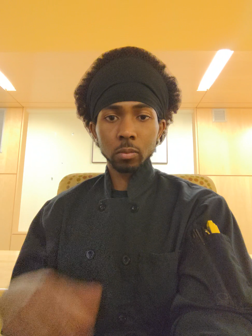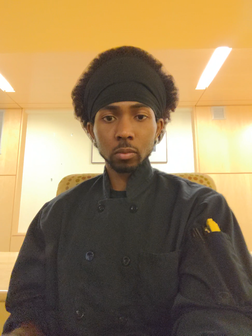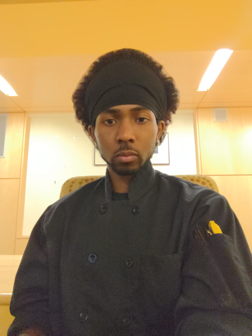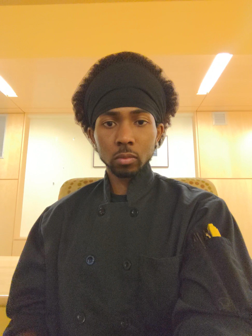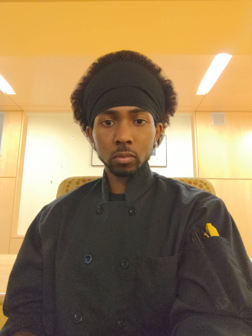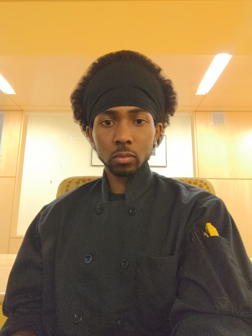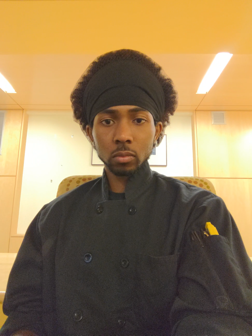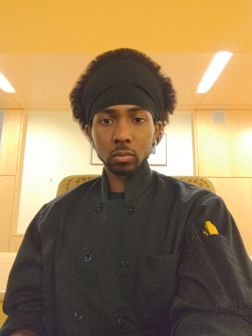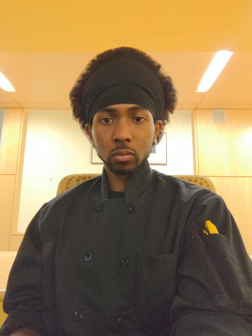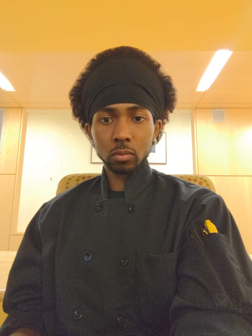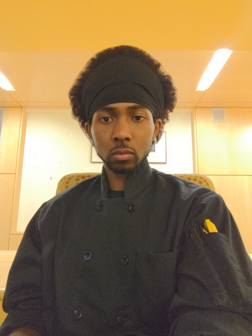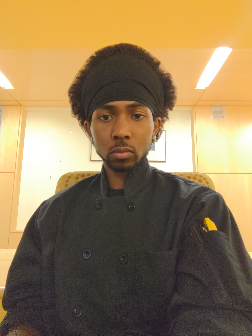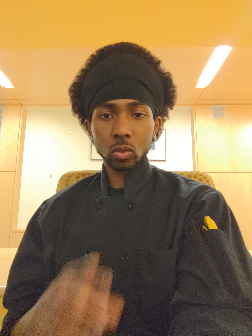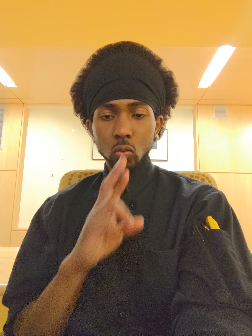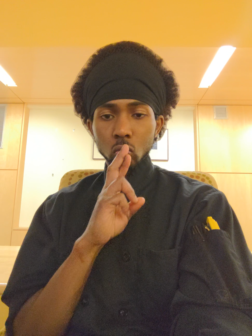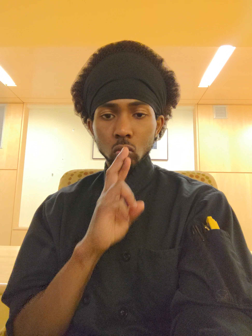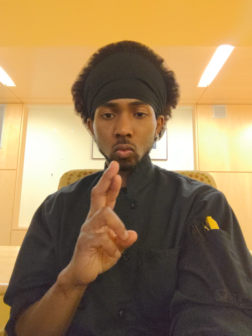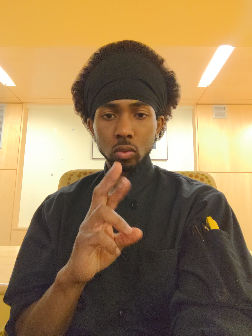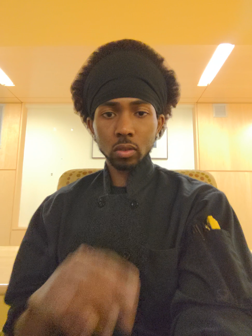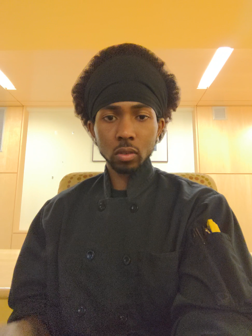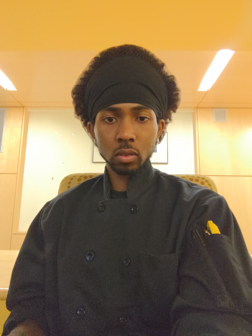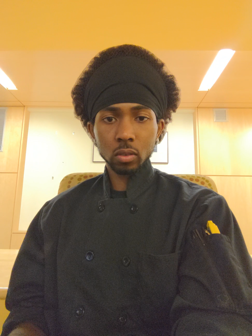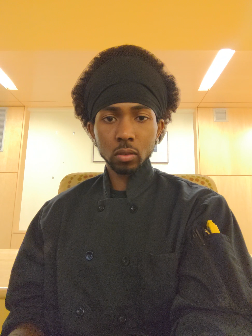are